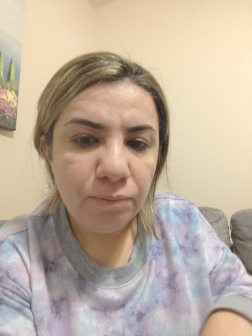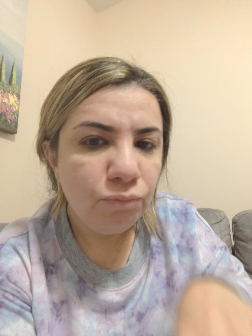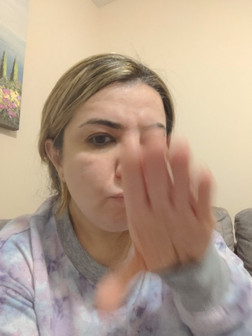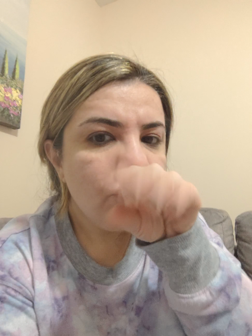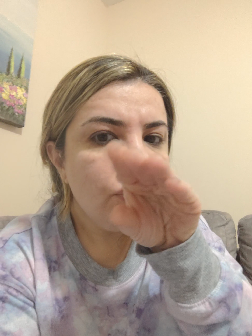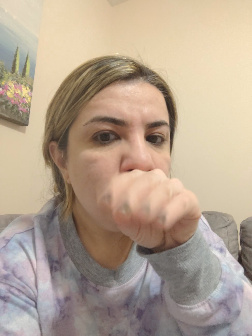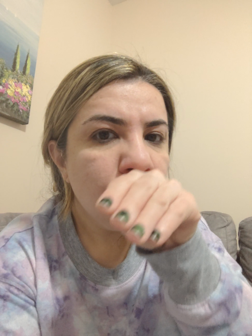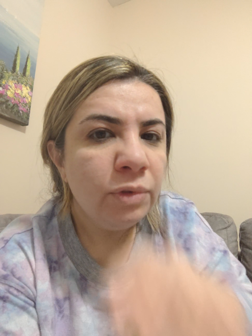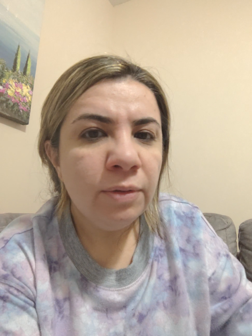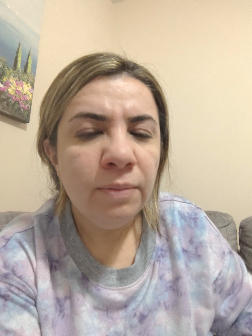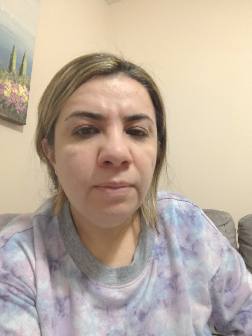goose